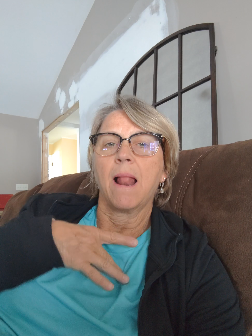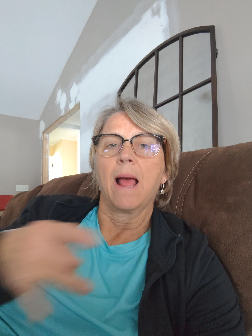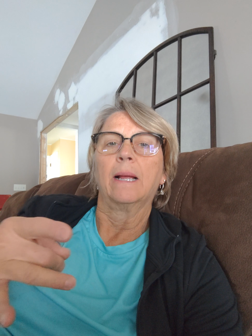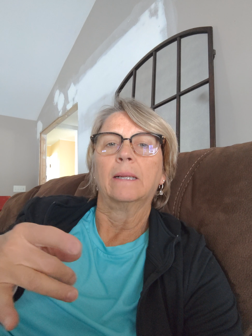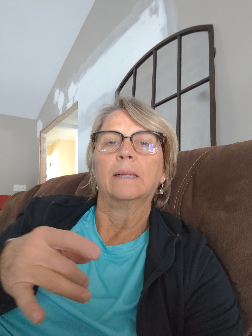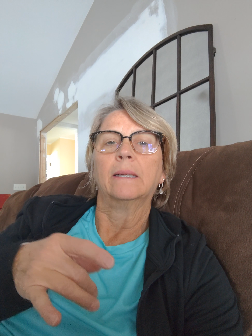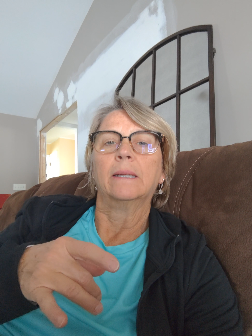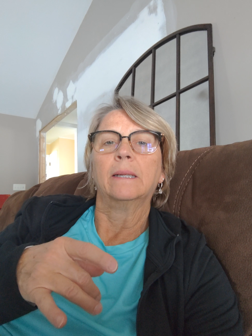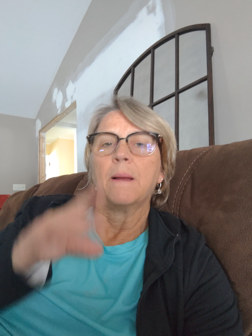like